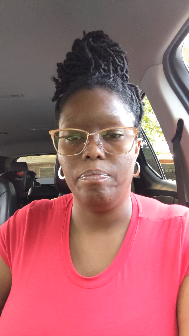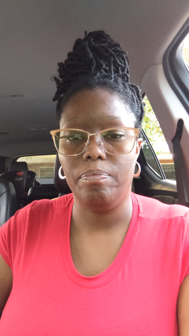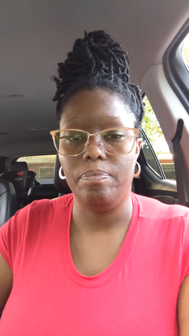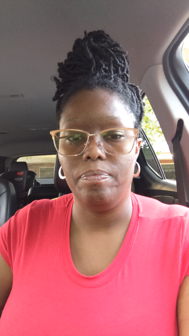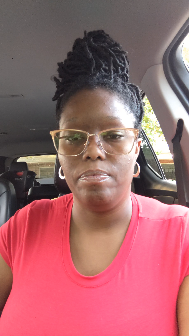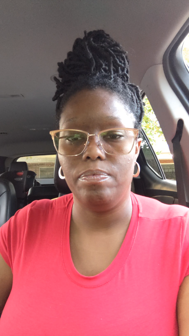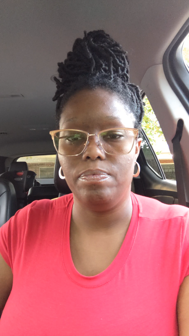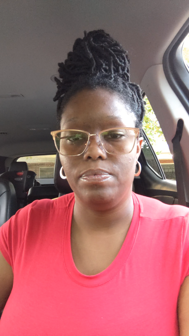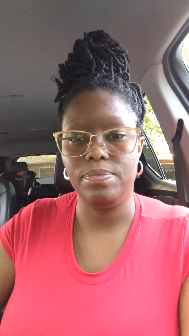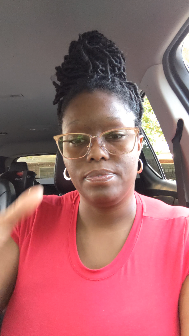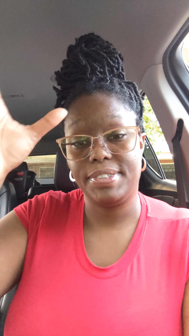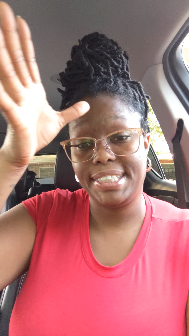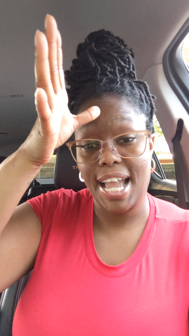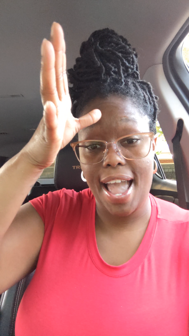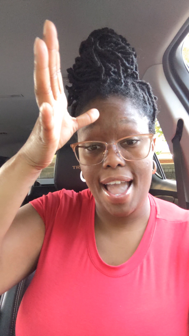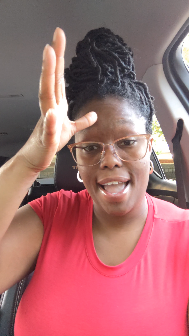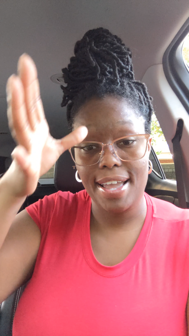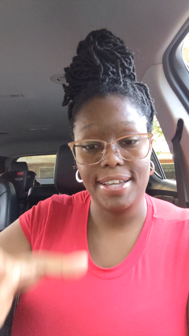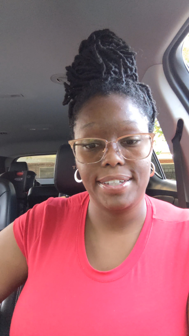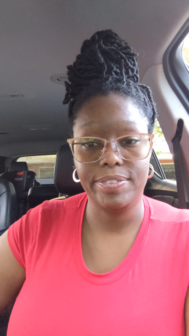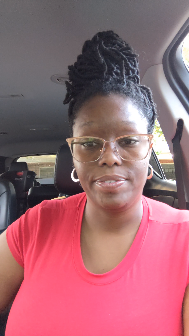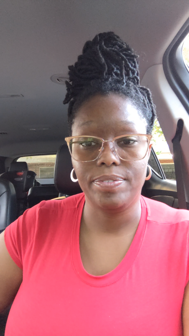daddy